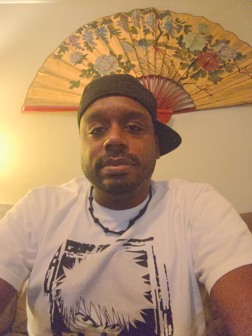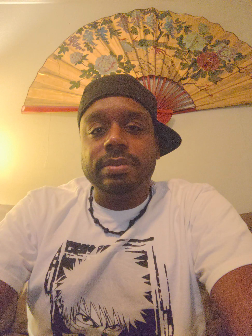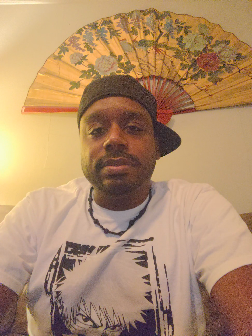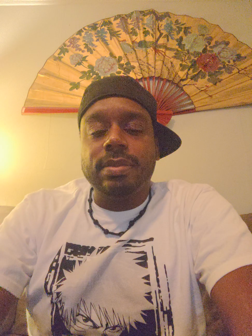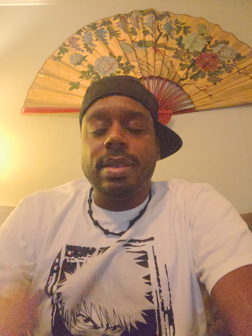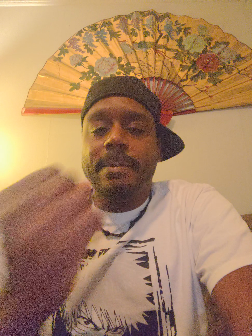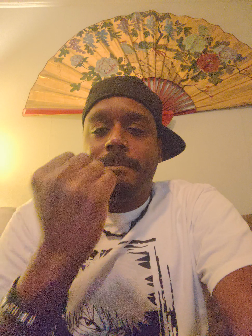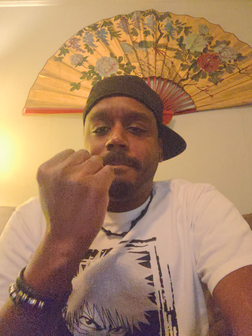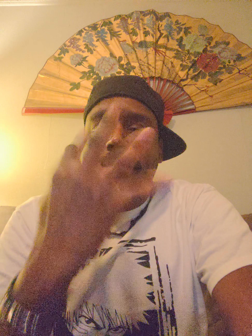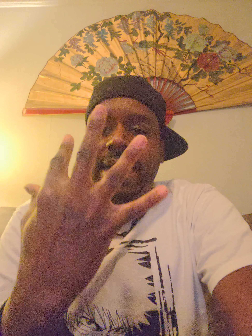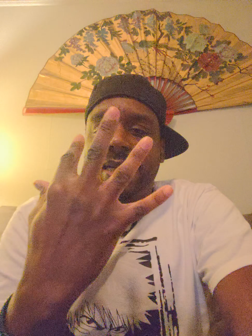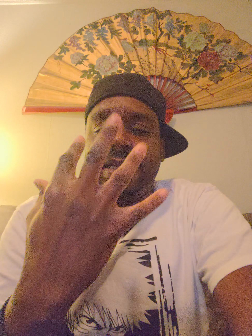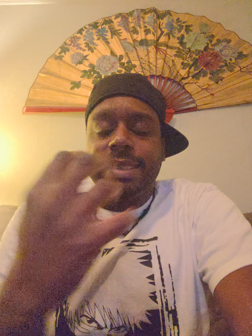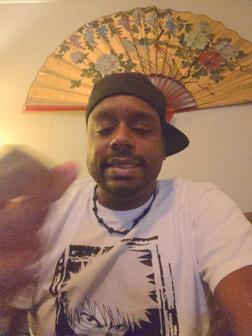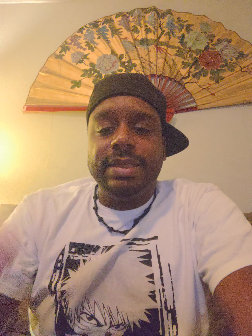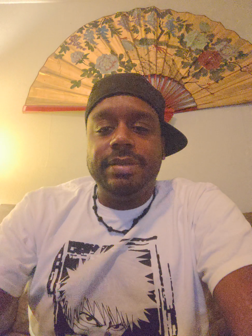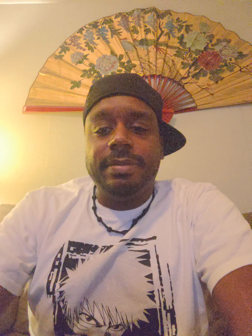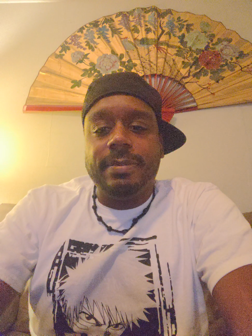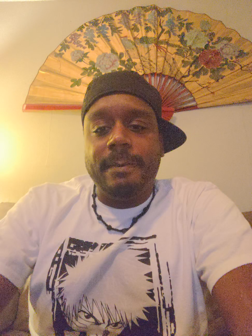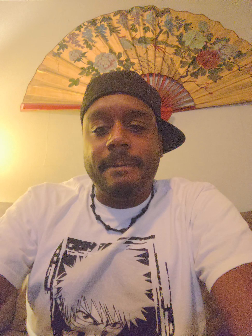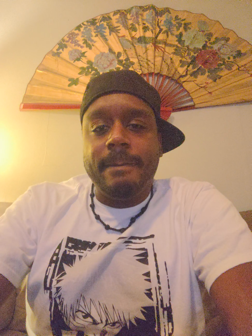many